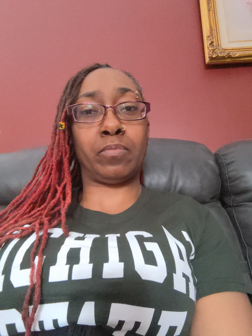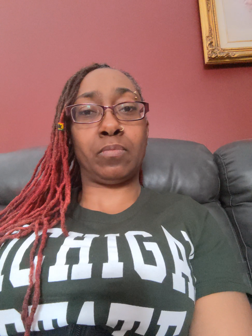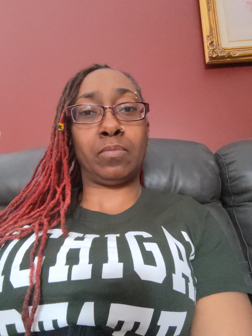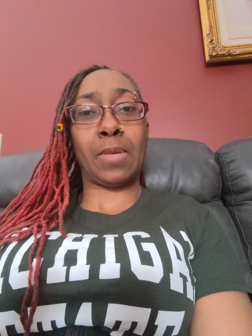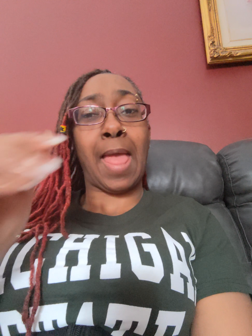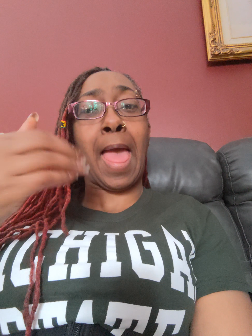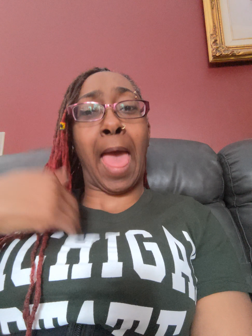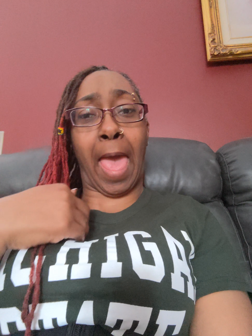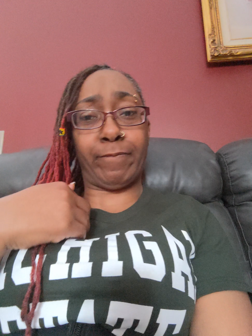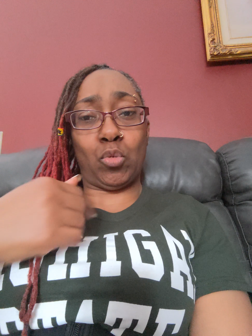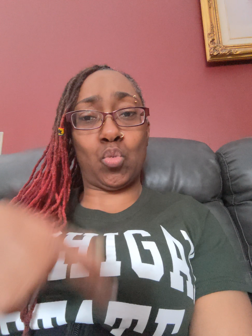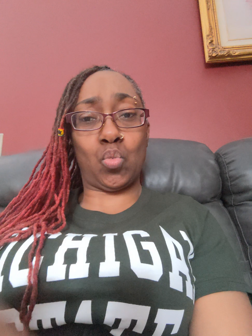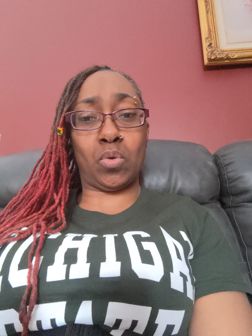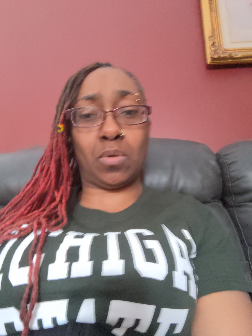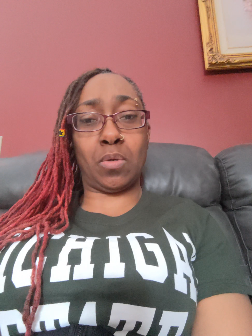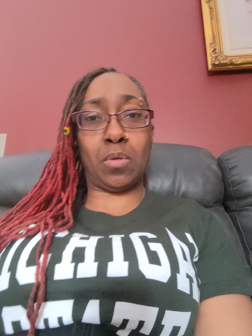have to